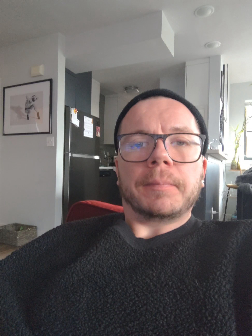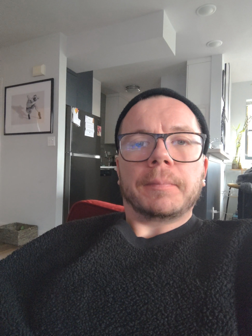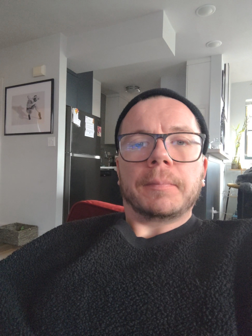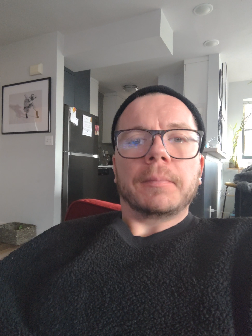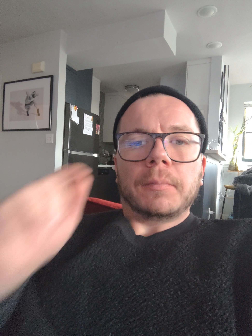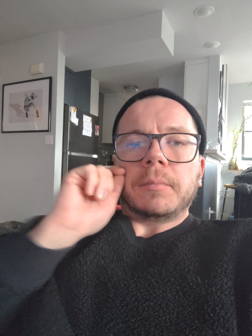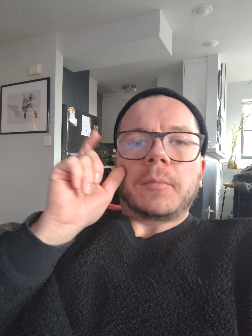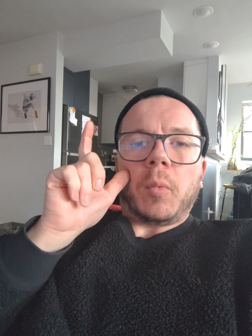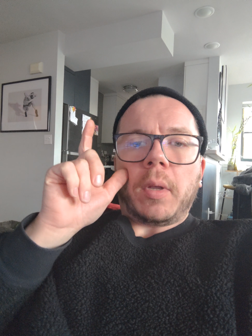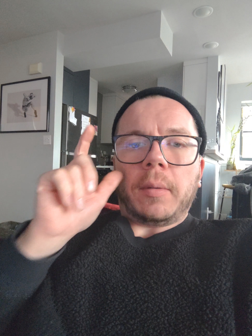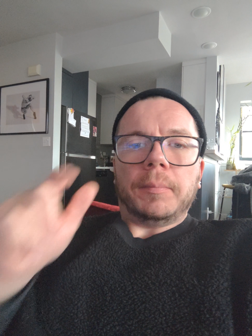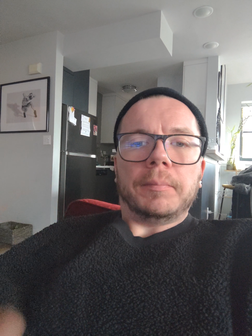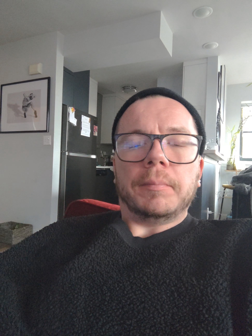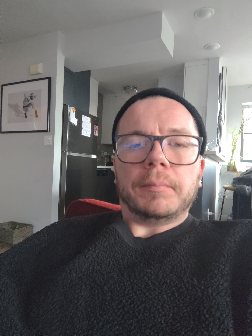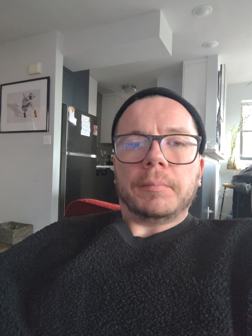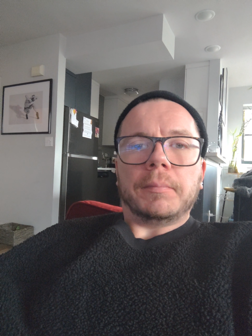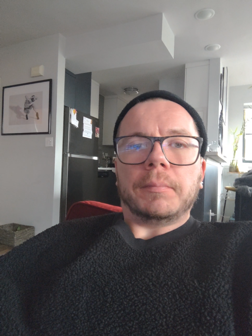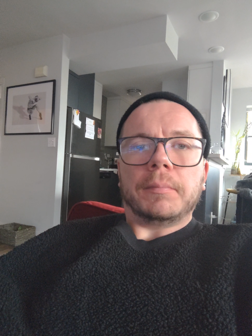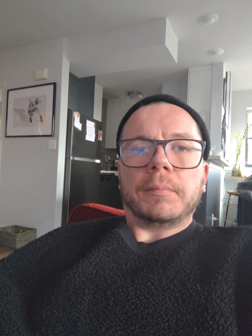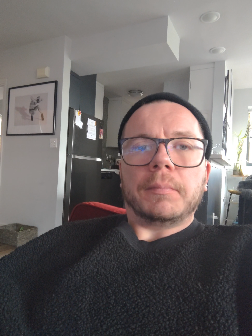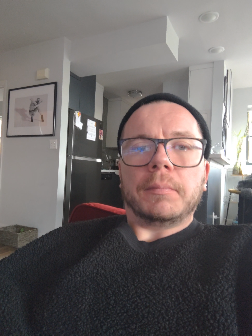wake